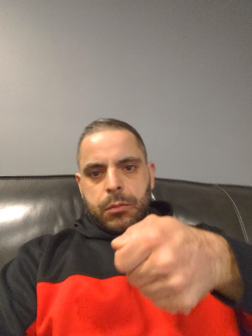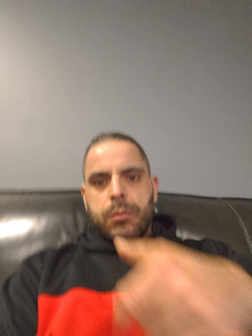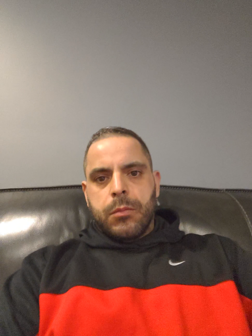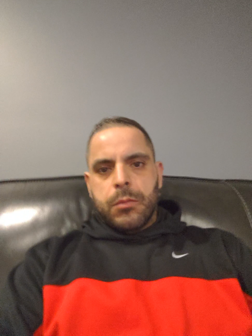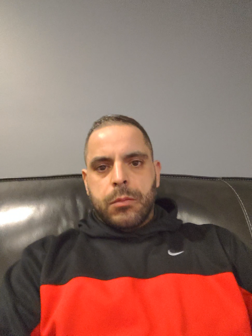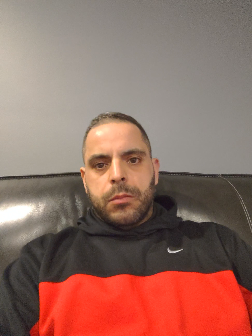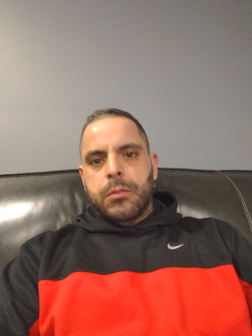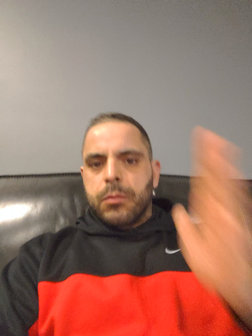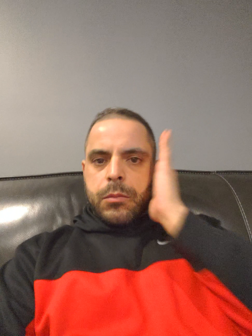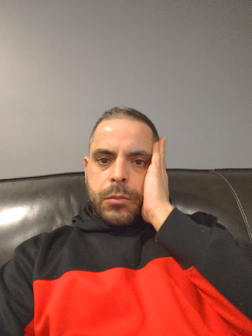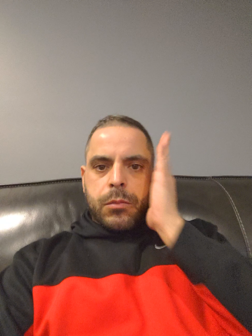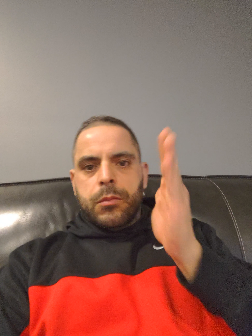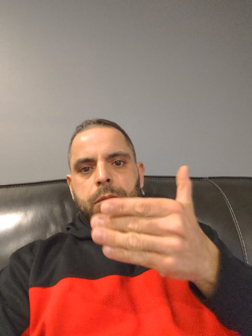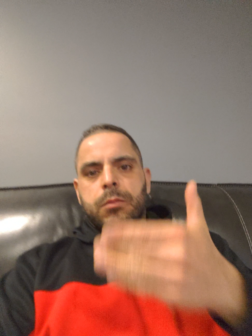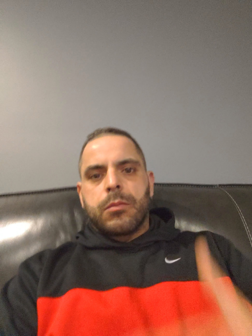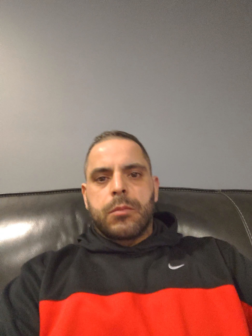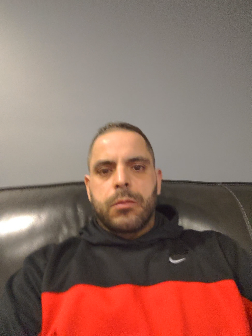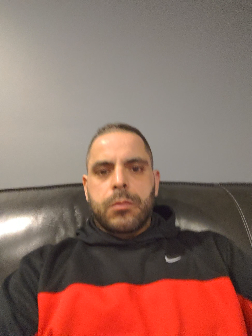bedroom